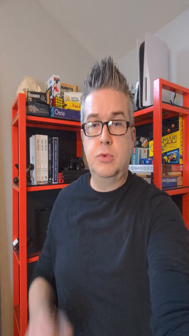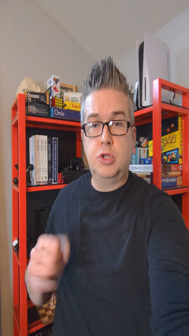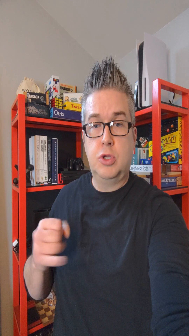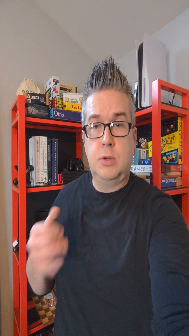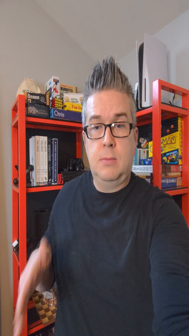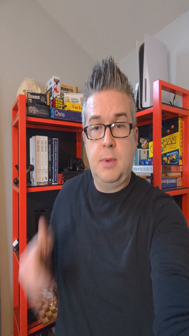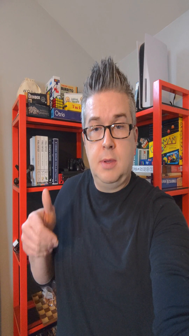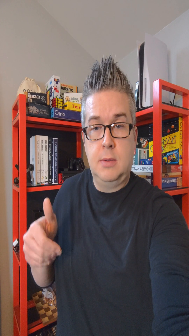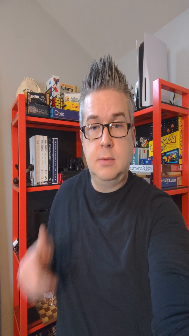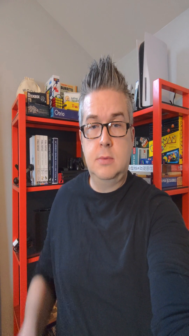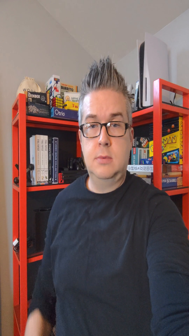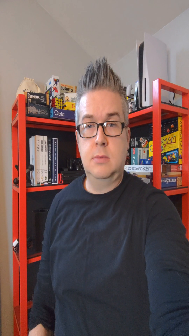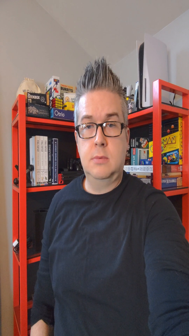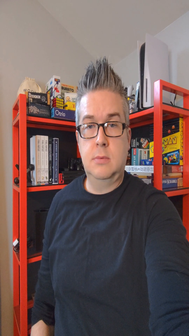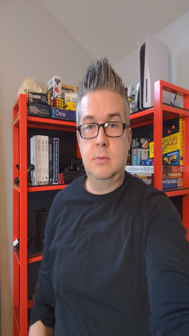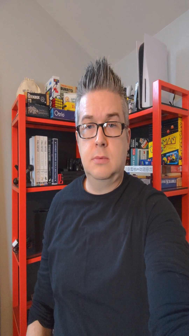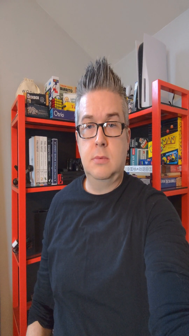jeans